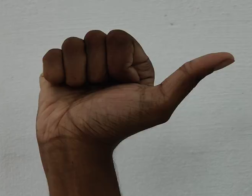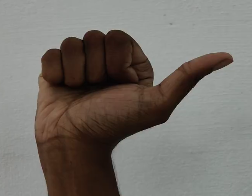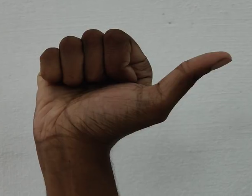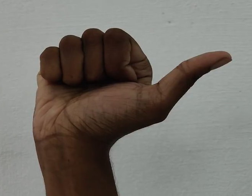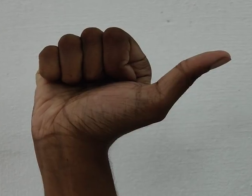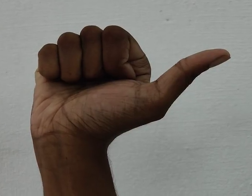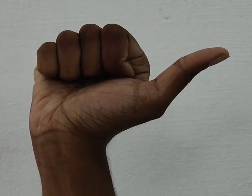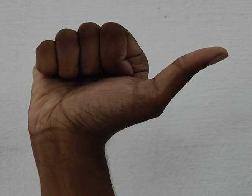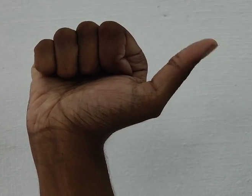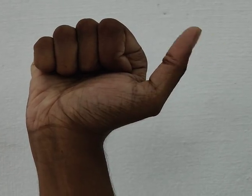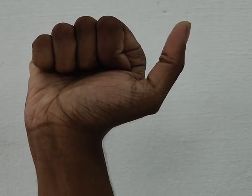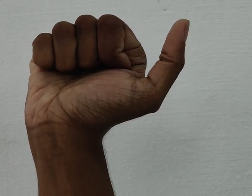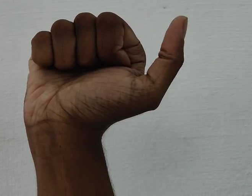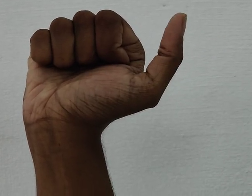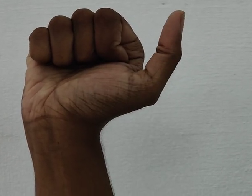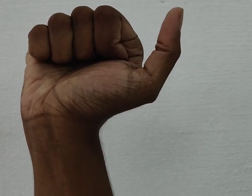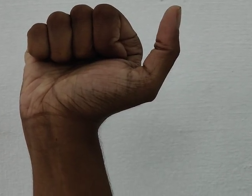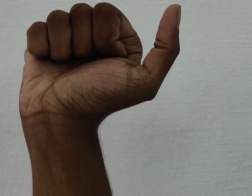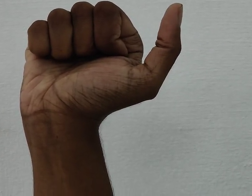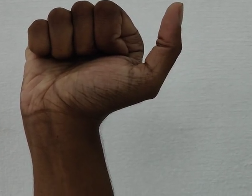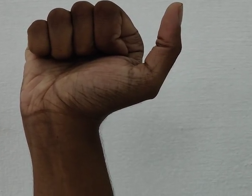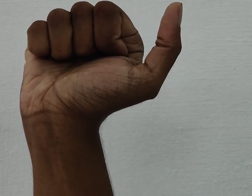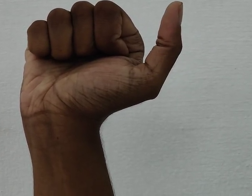ഏ